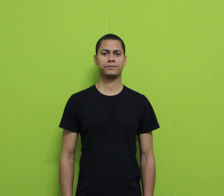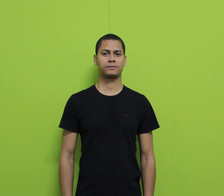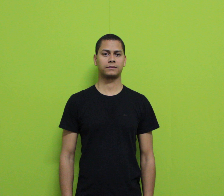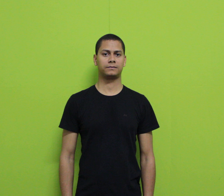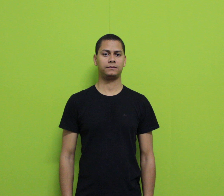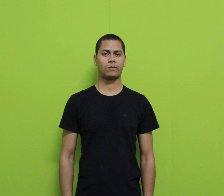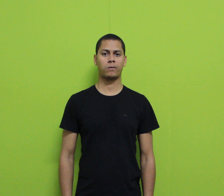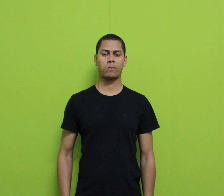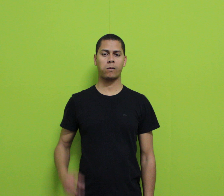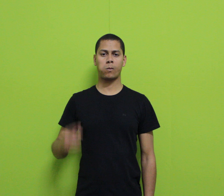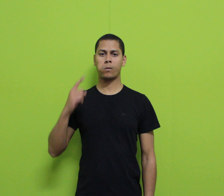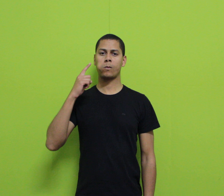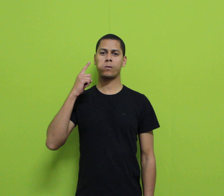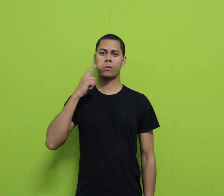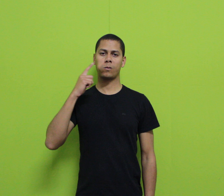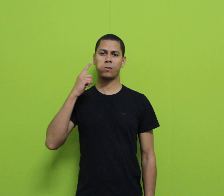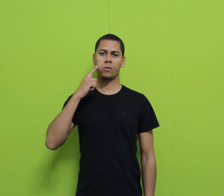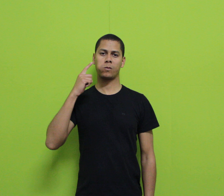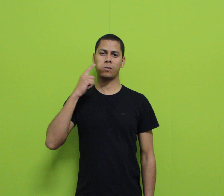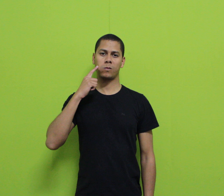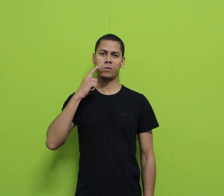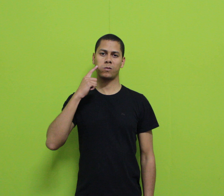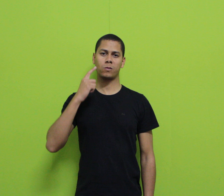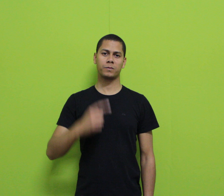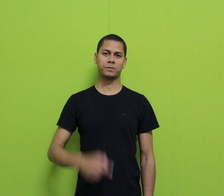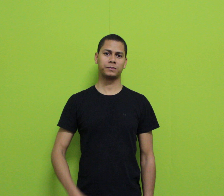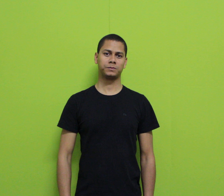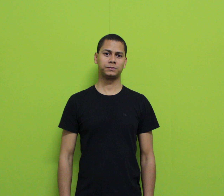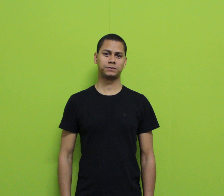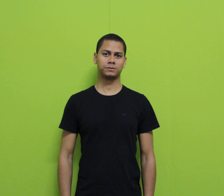bala